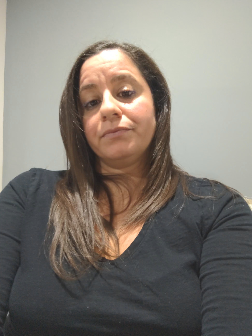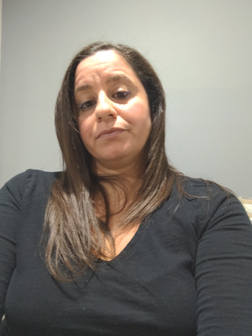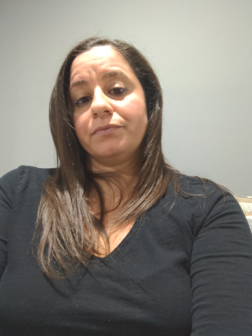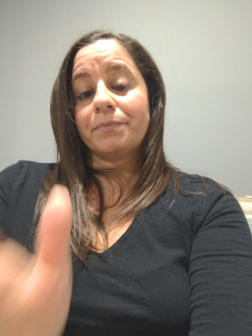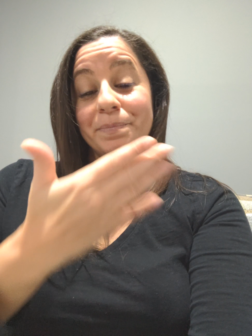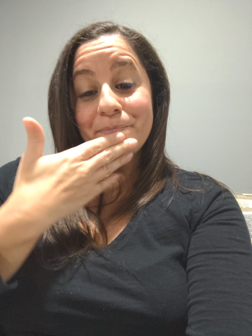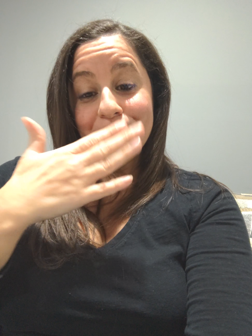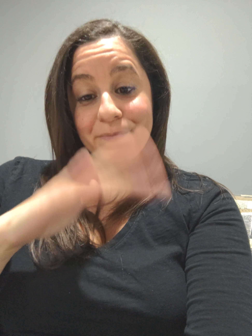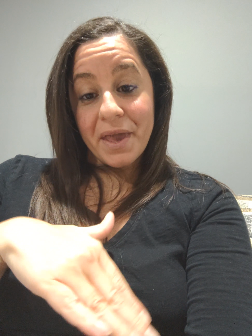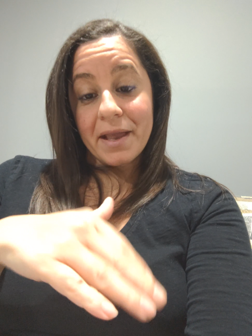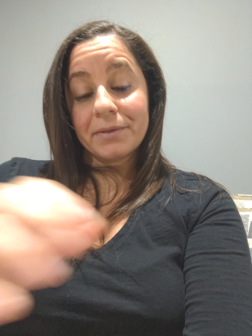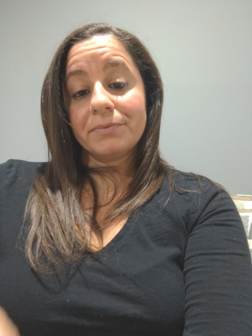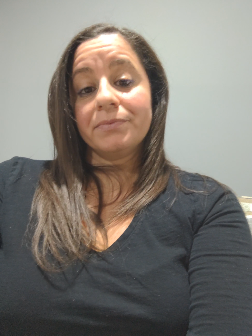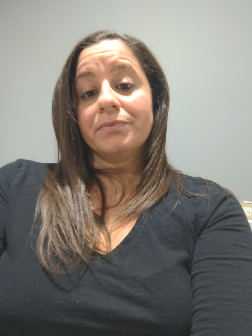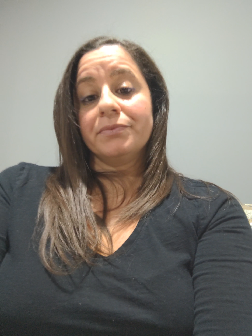bad